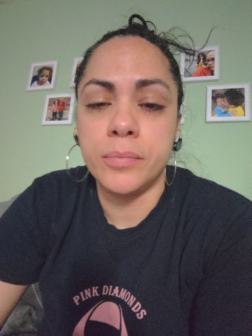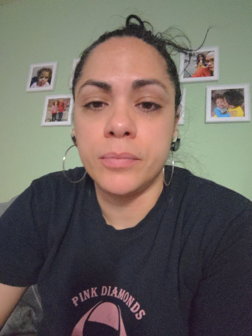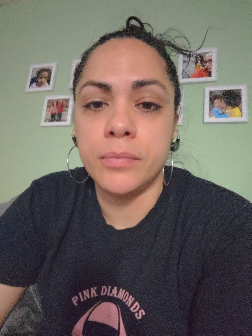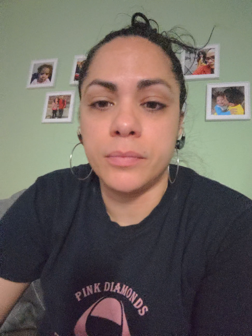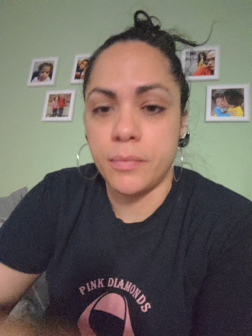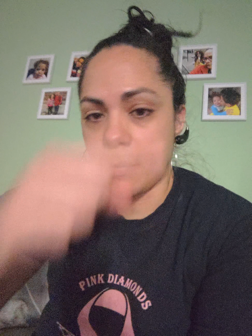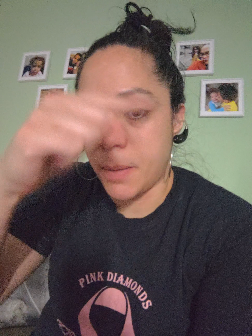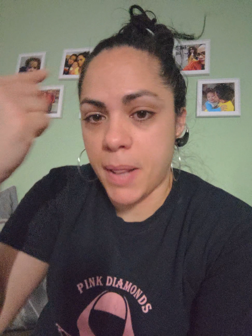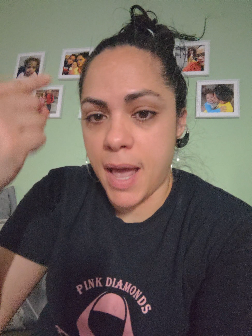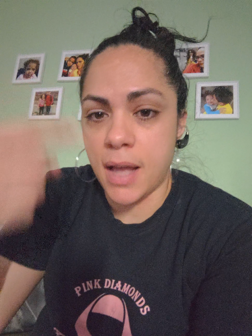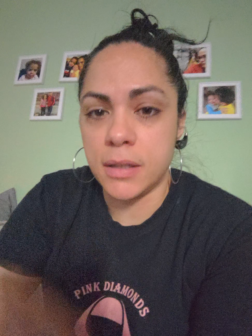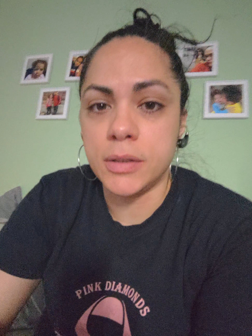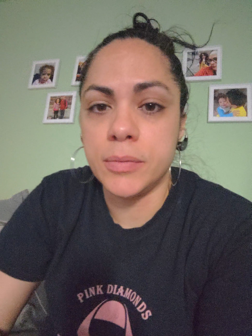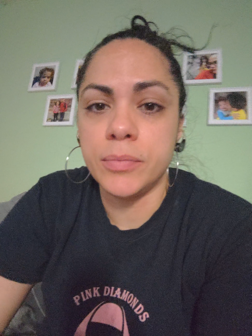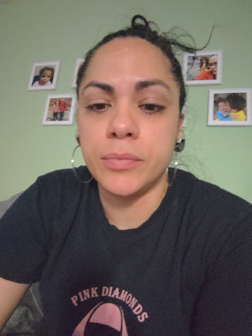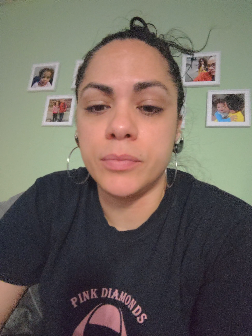black